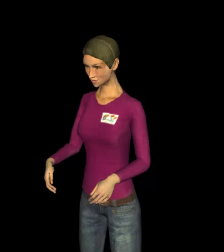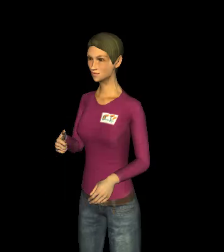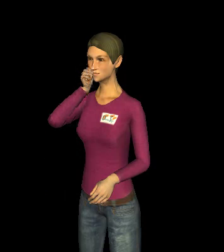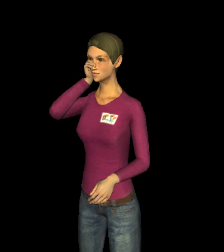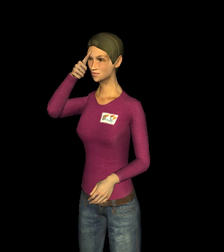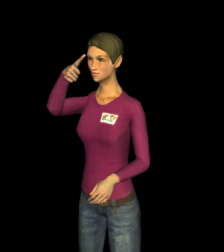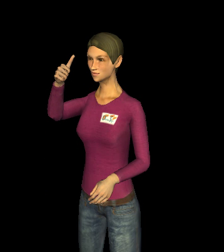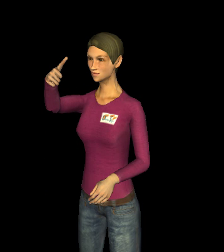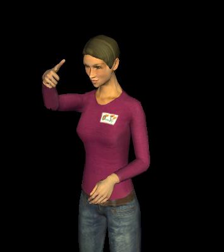بعد غد